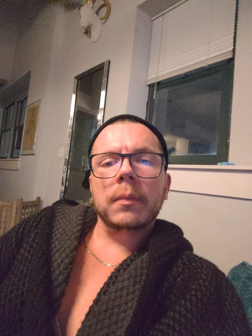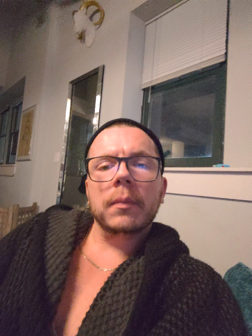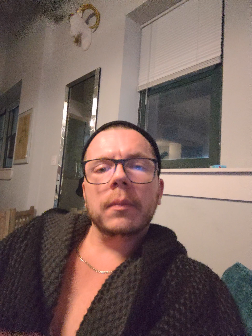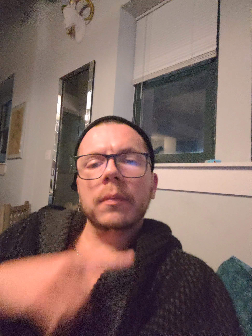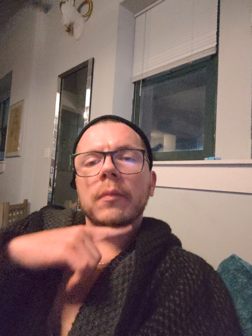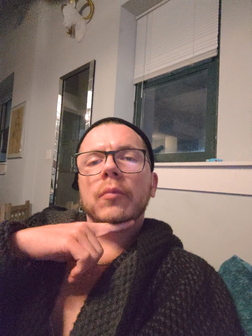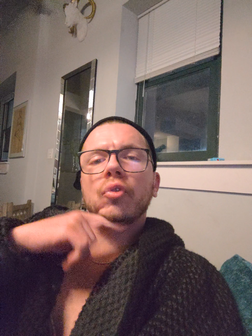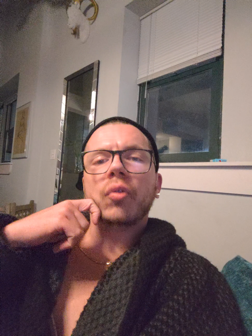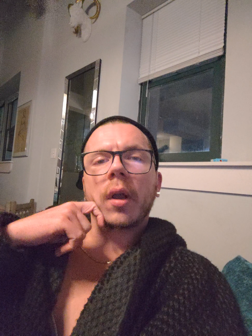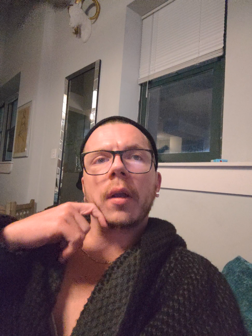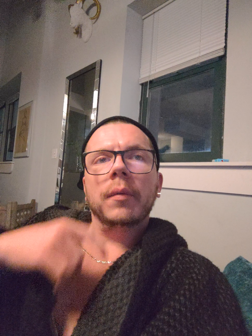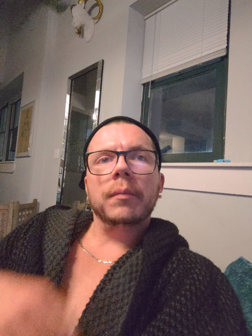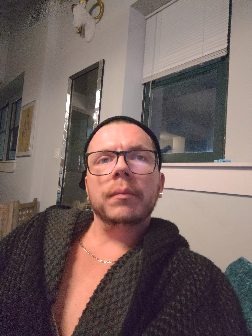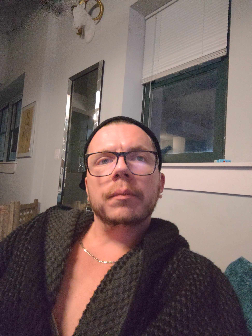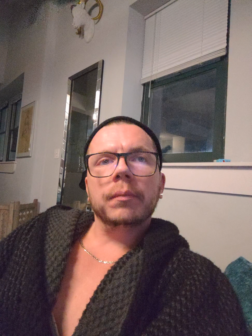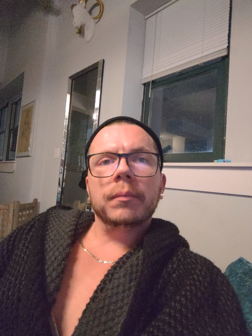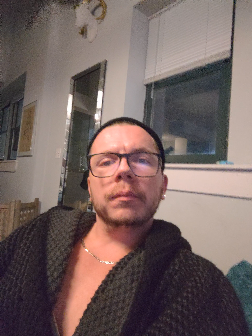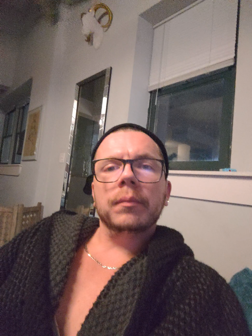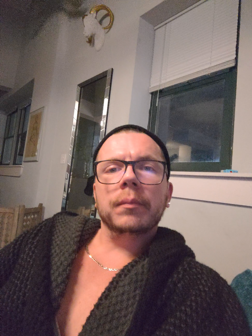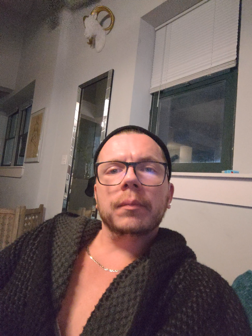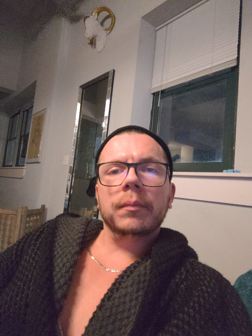dry